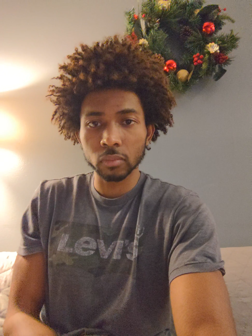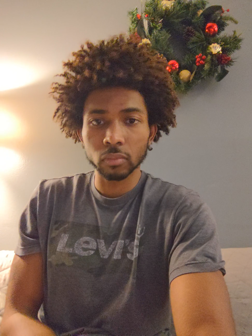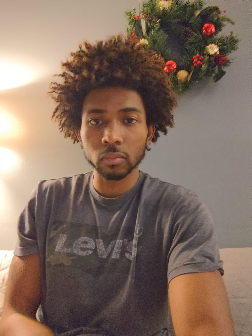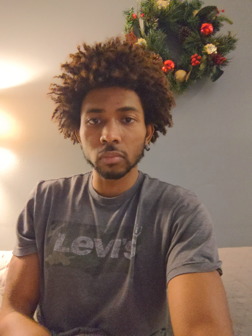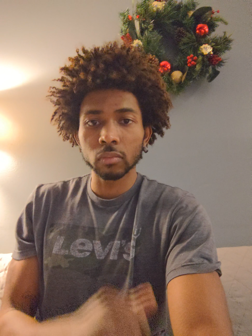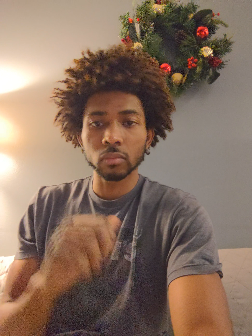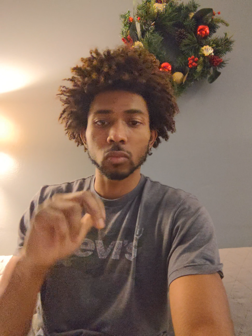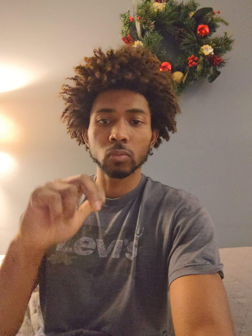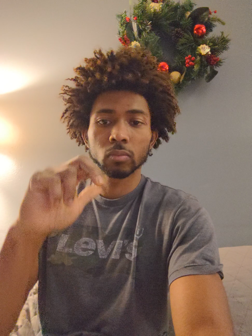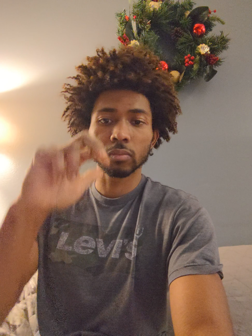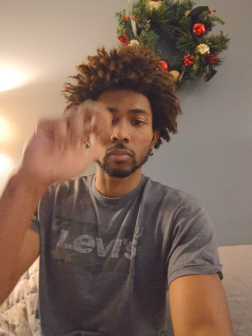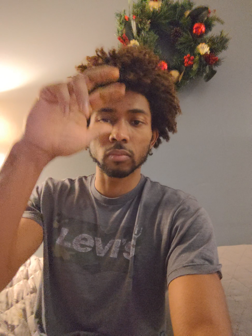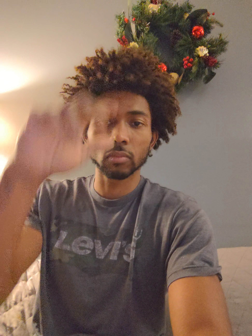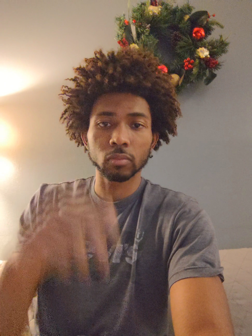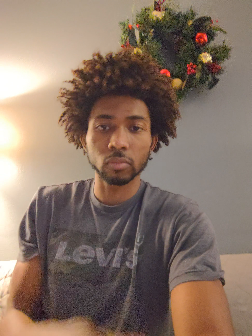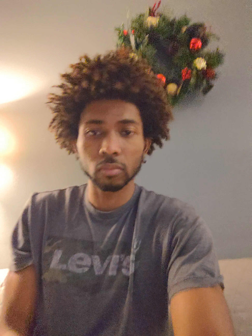stairs